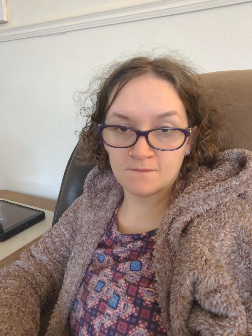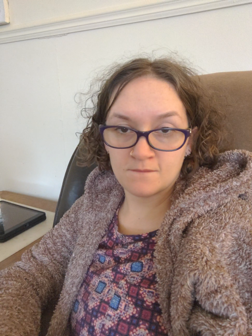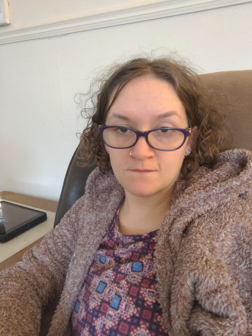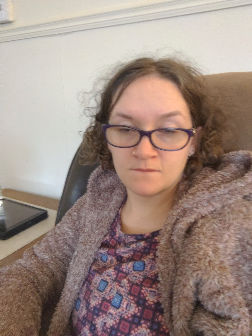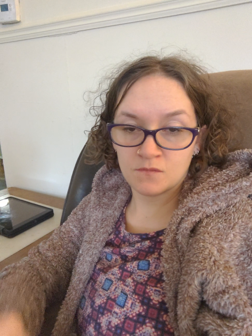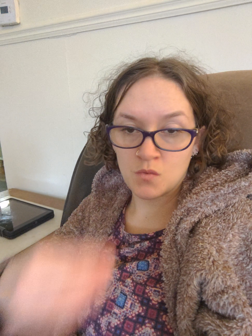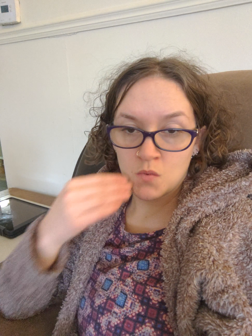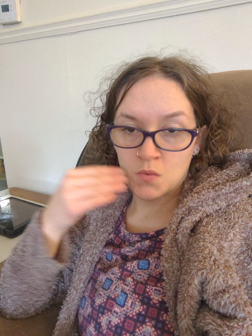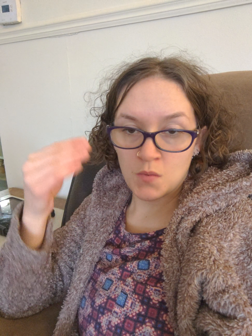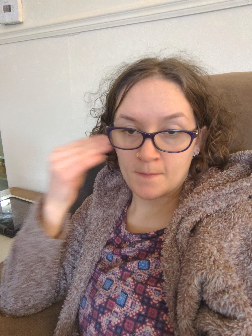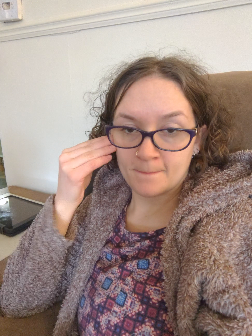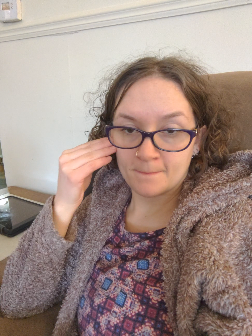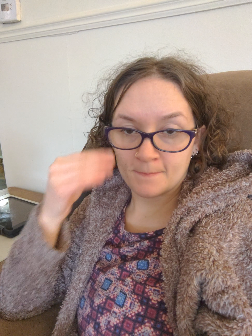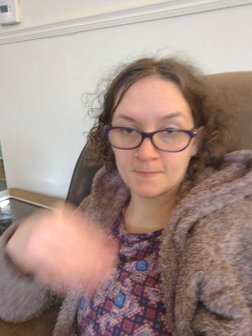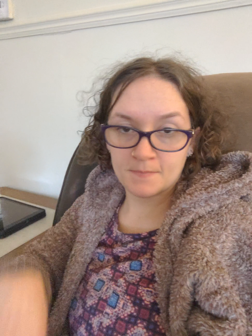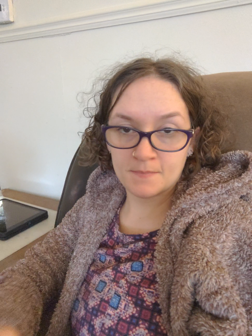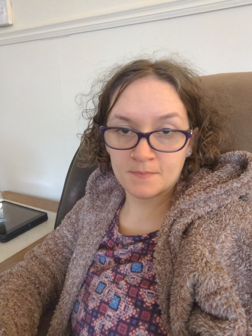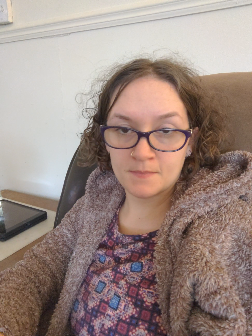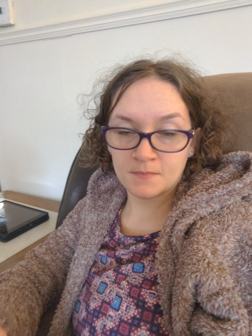home